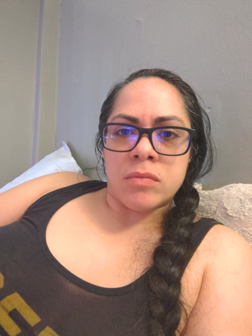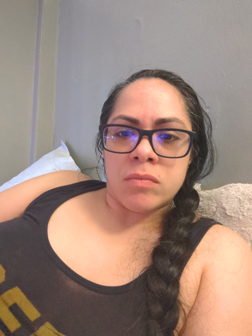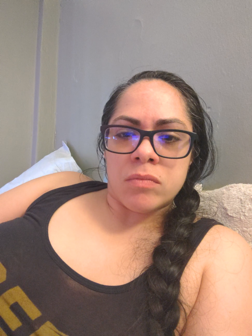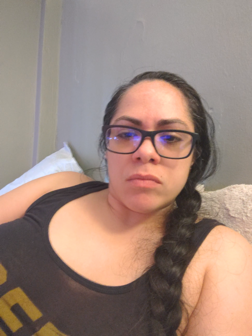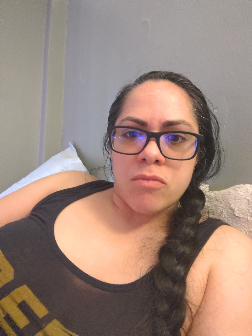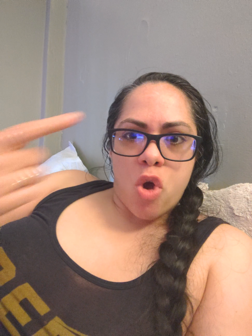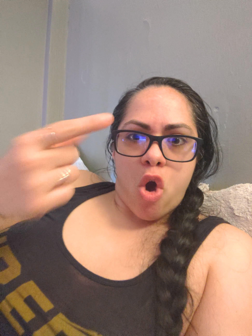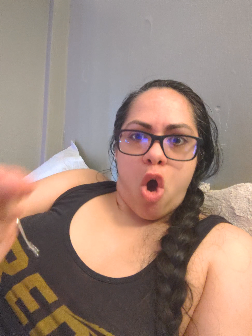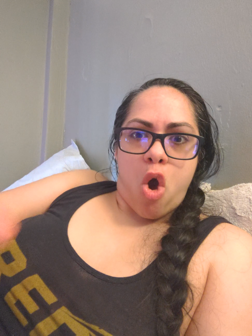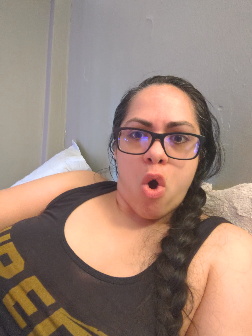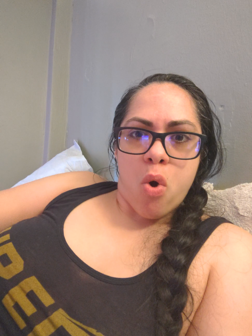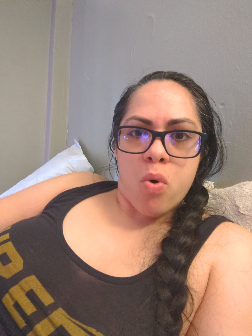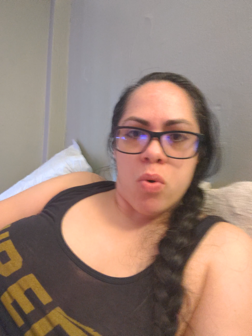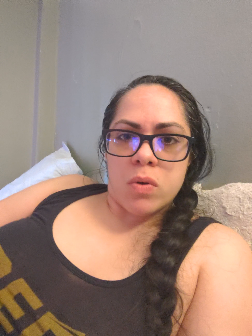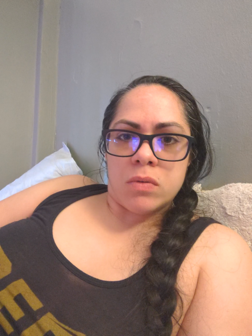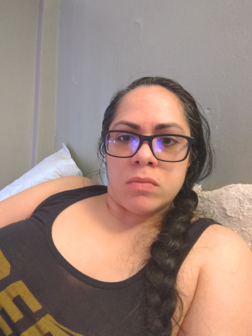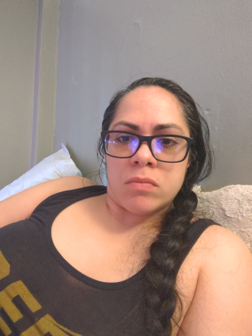go